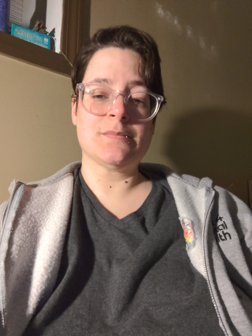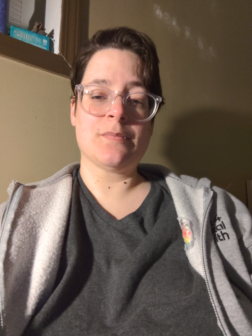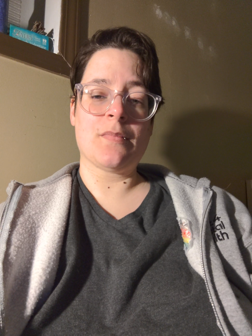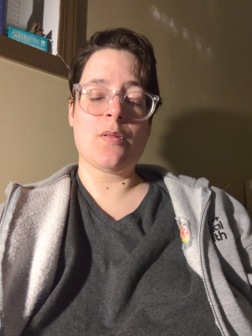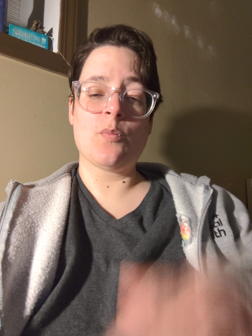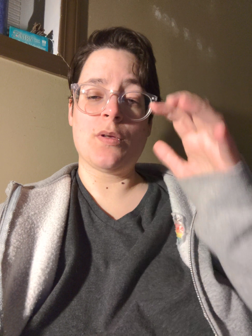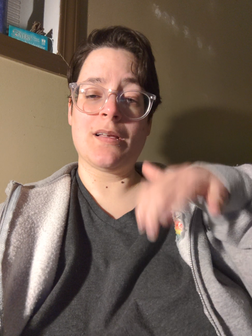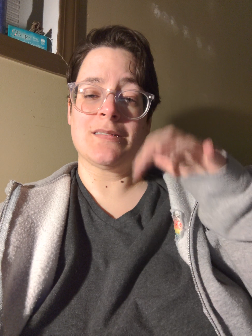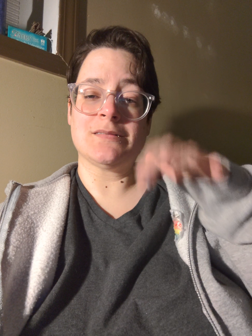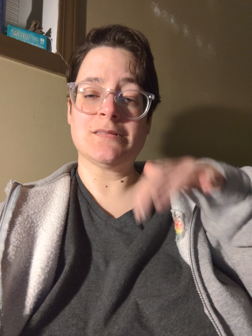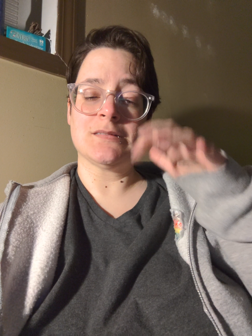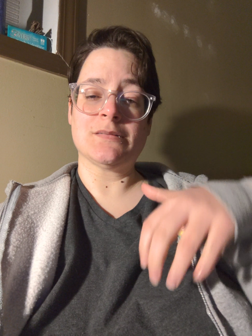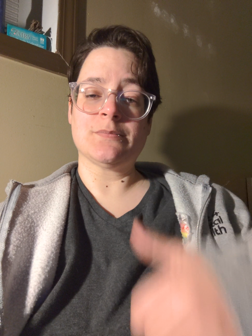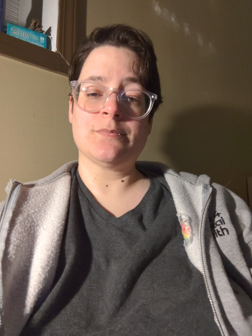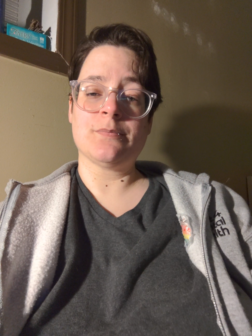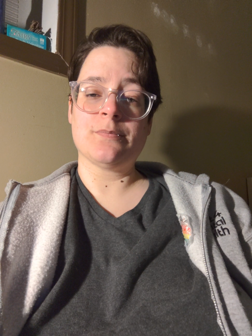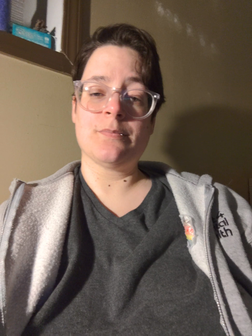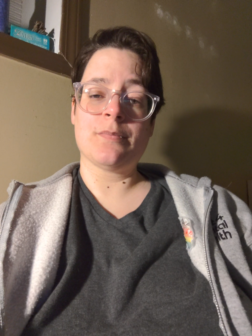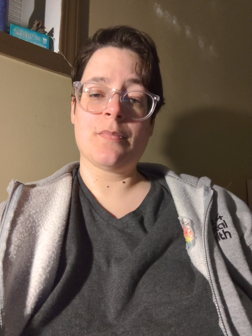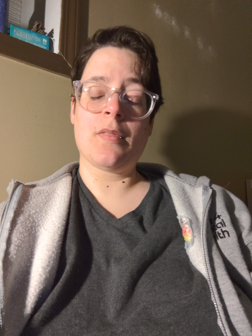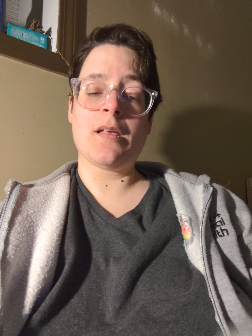rain